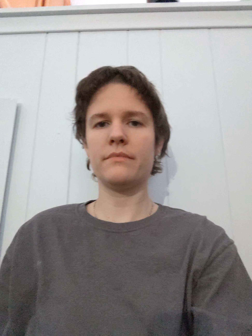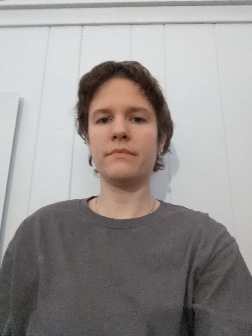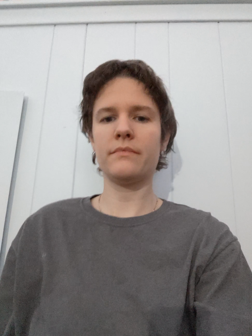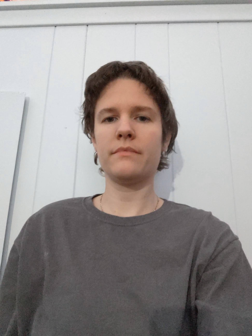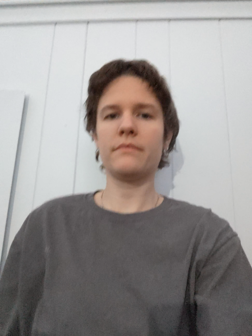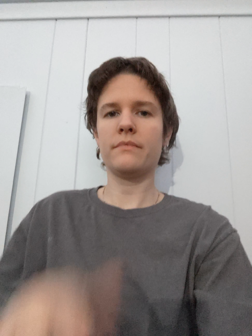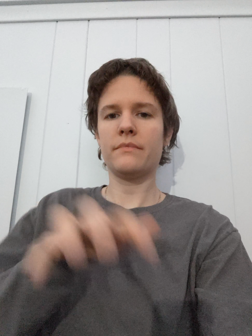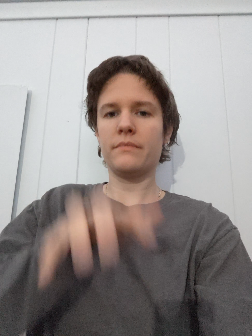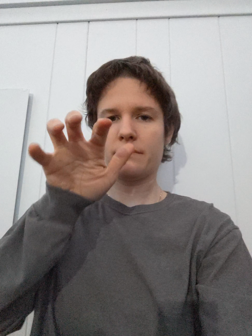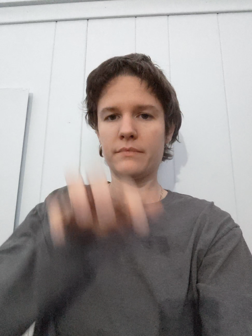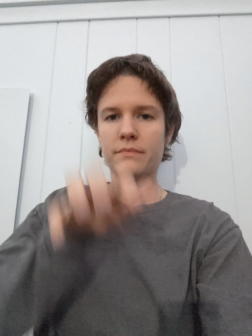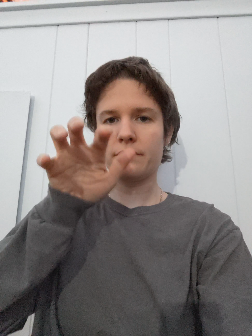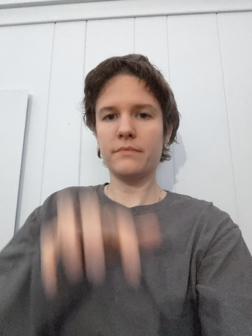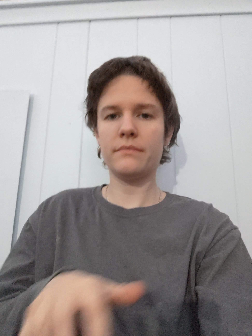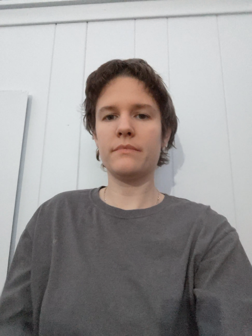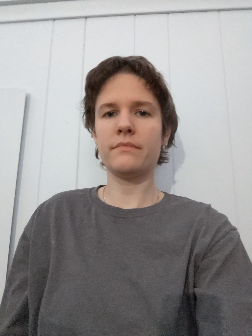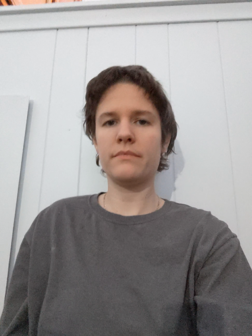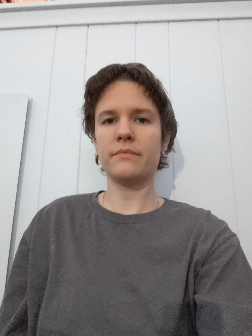alligator